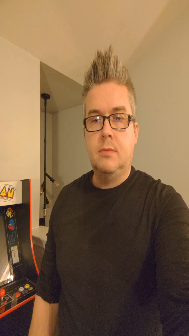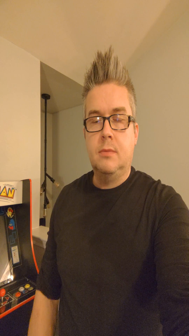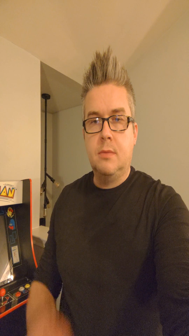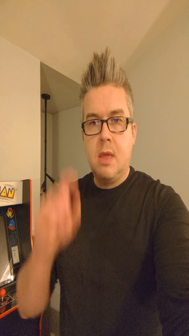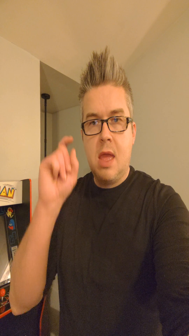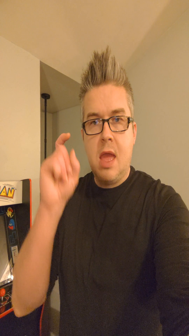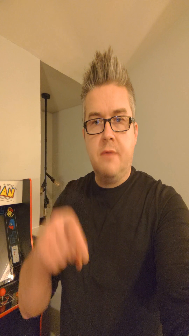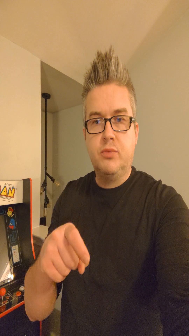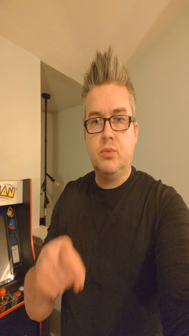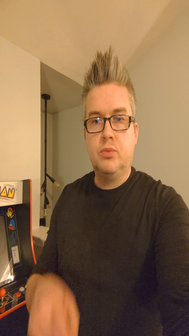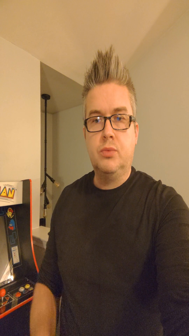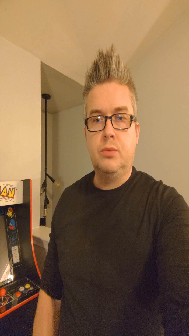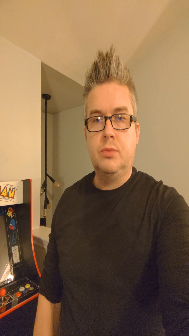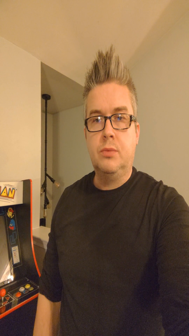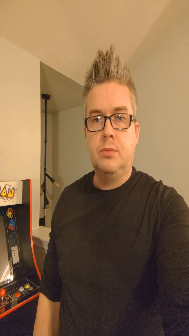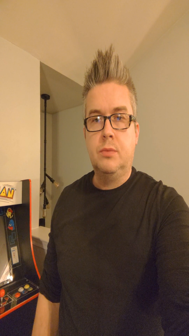have to